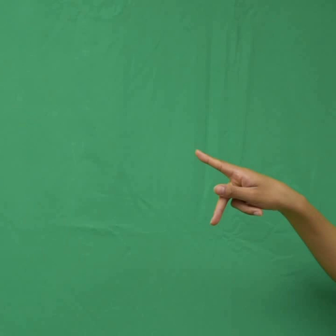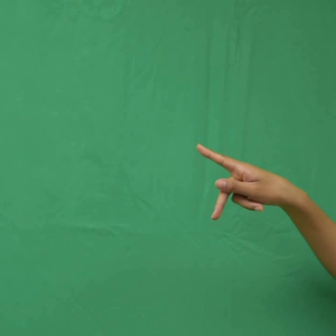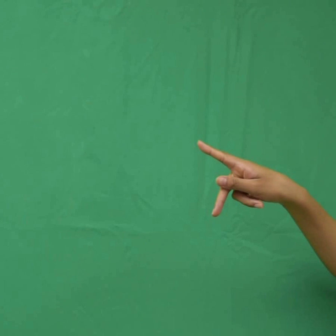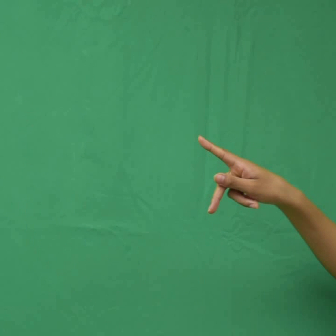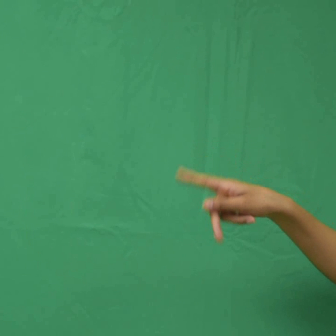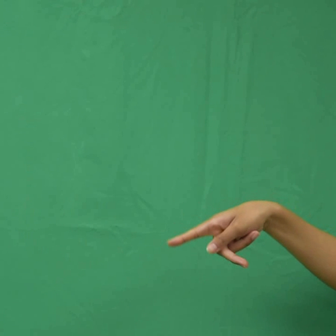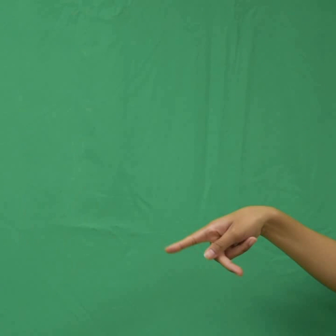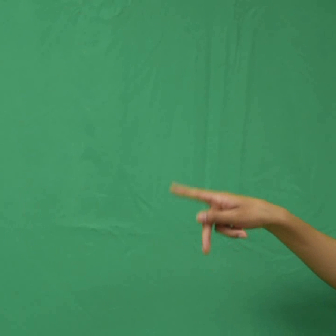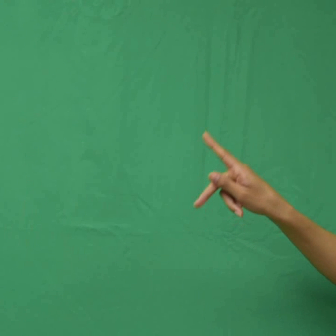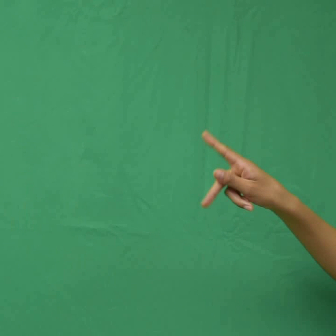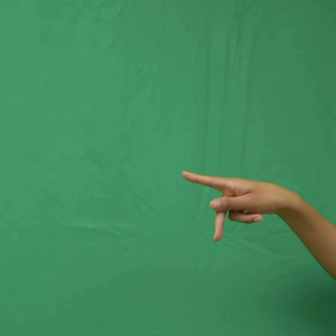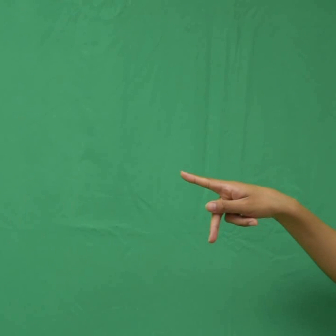K